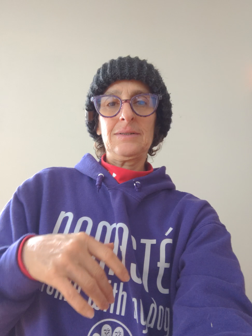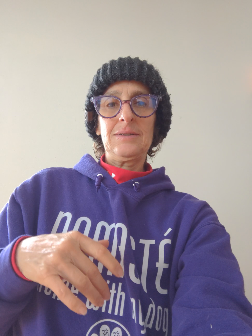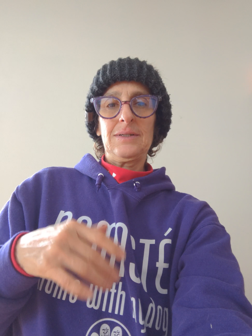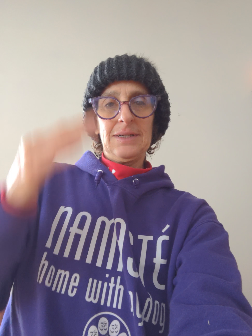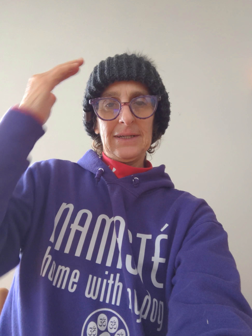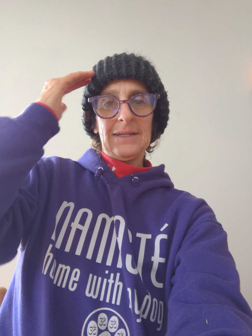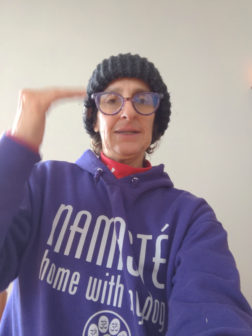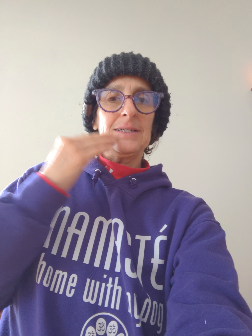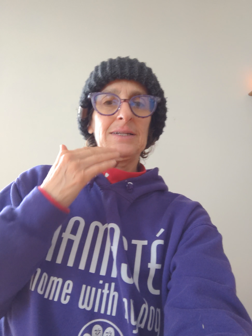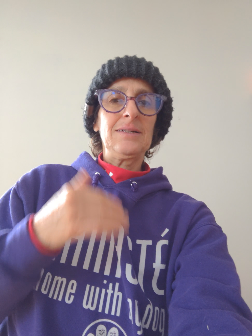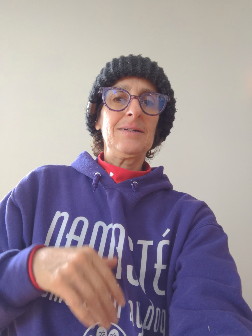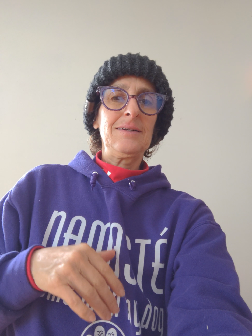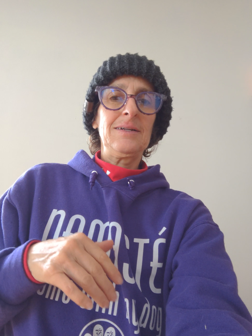head